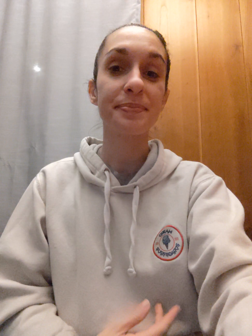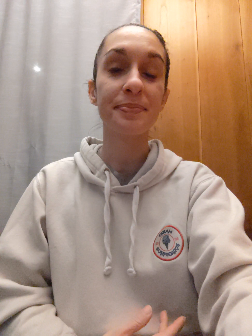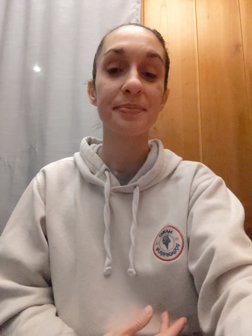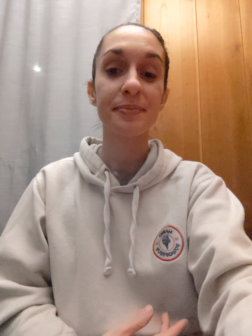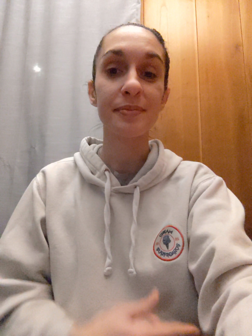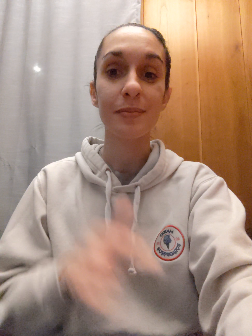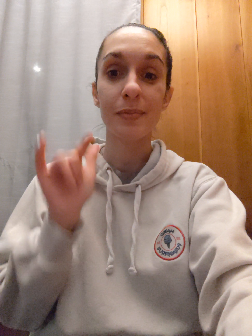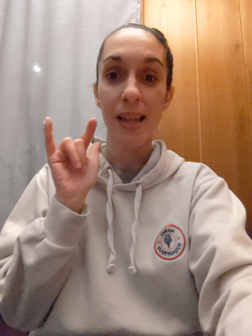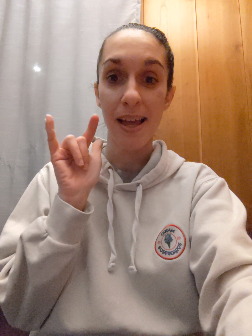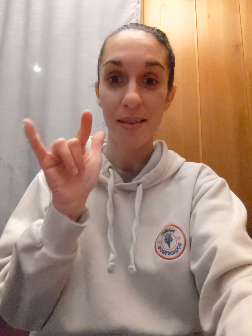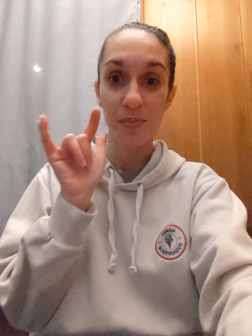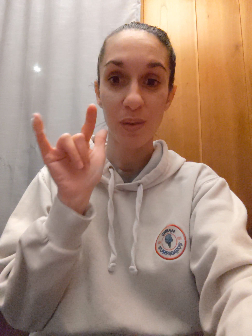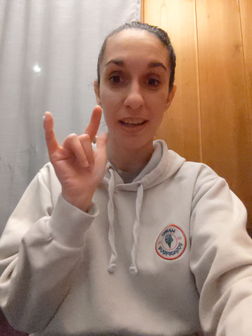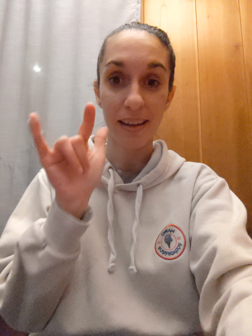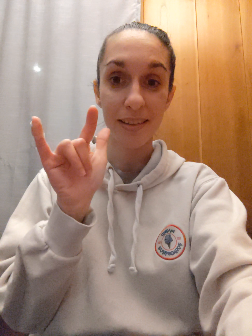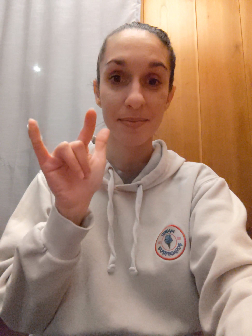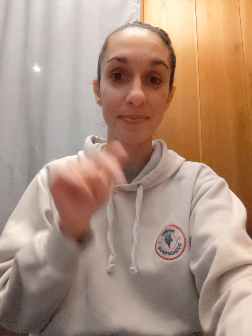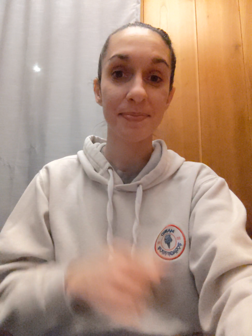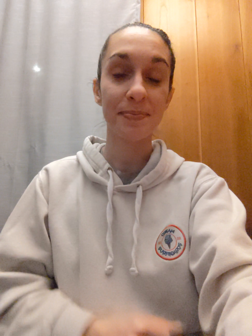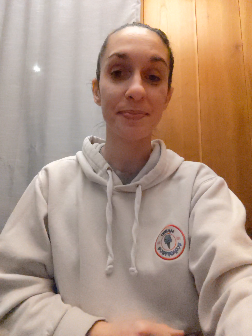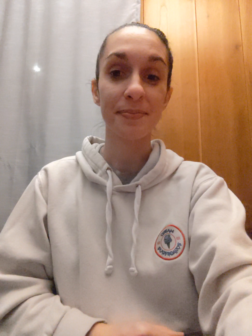airplane